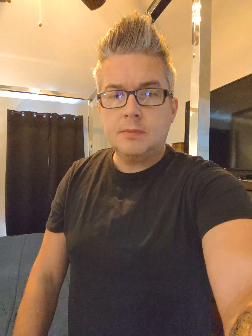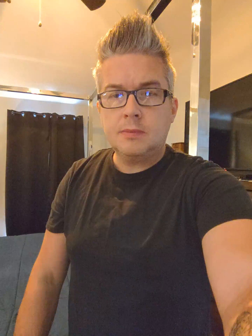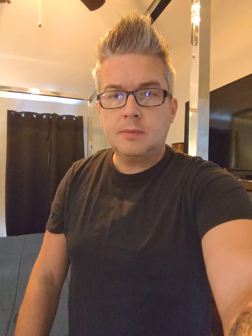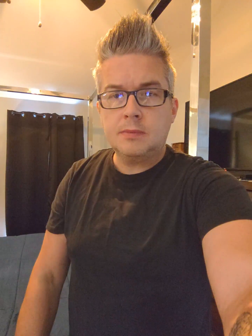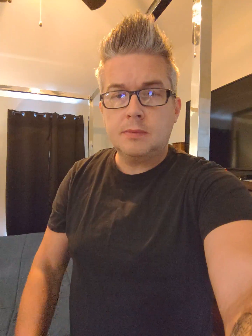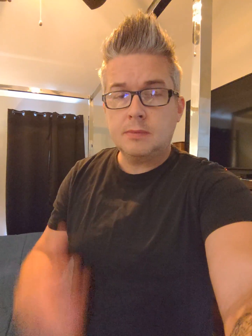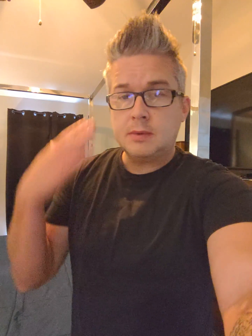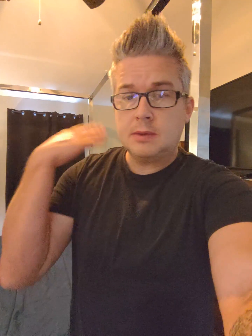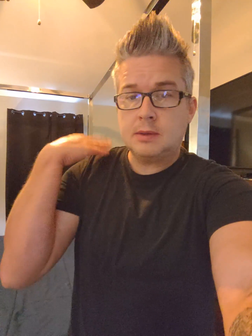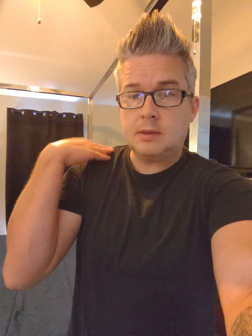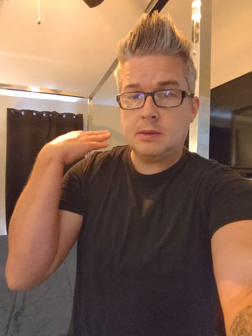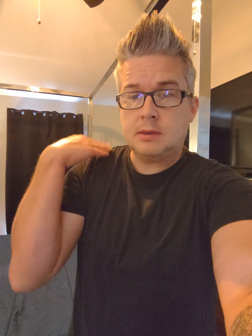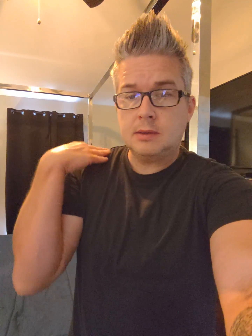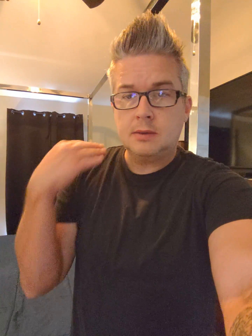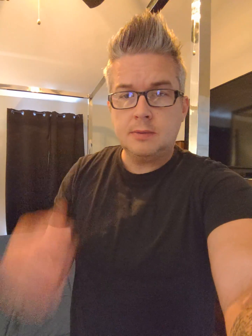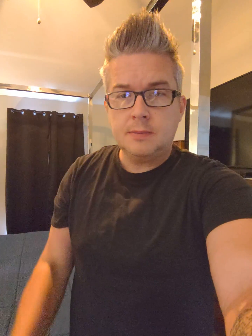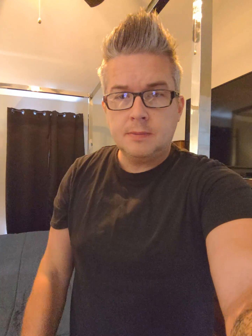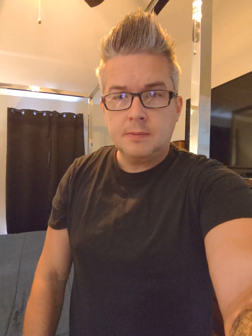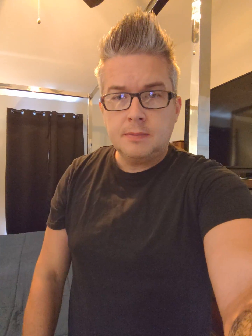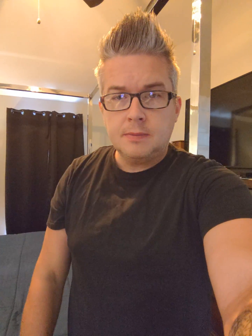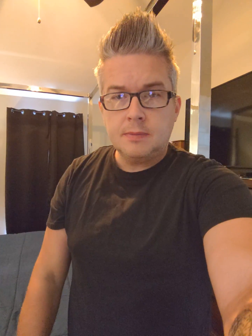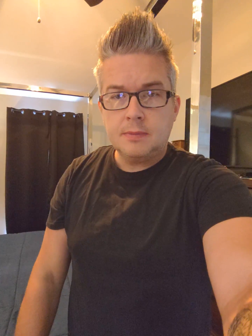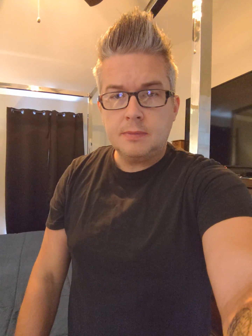shoulder